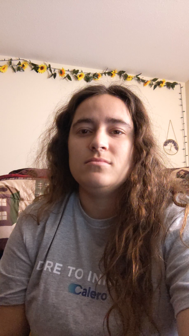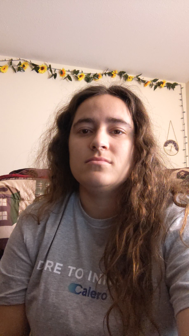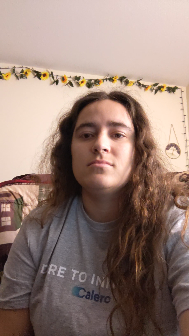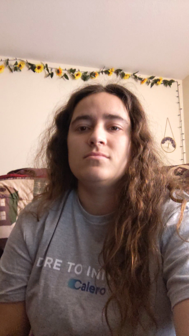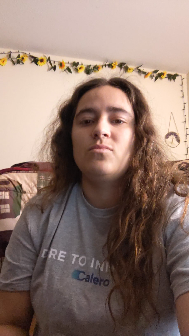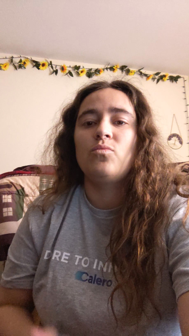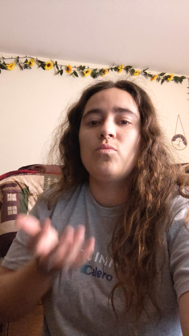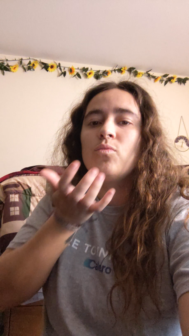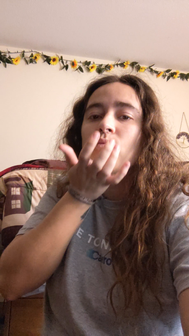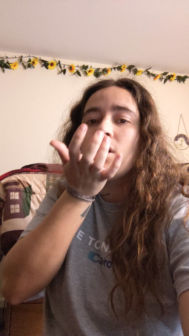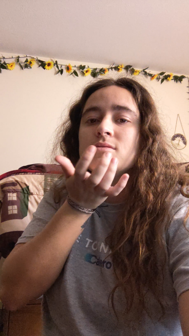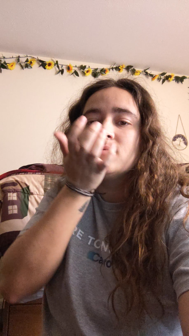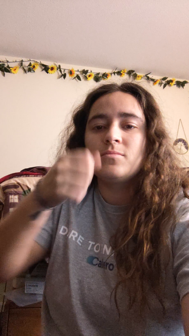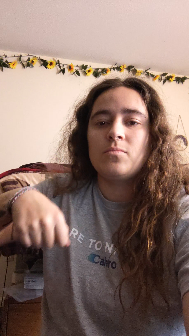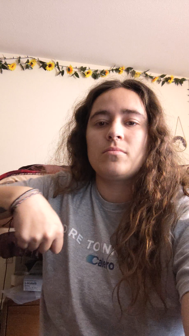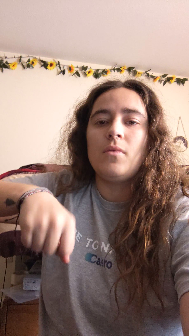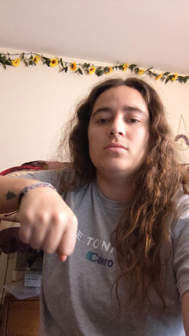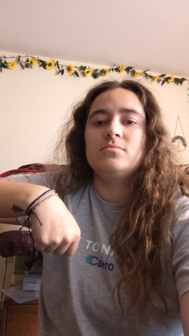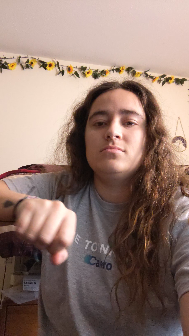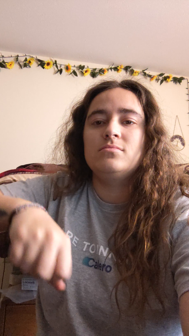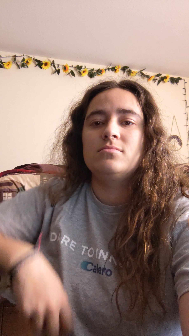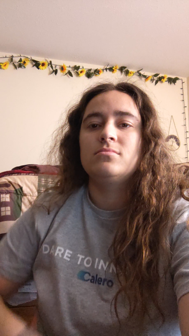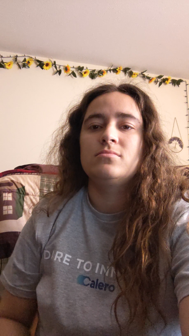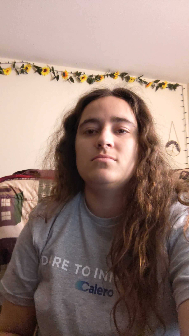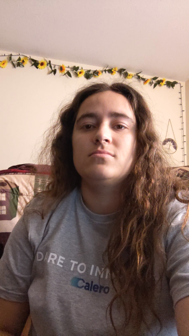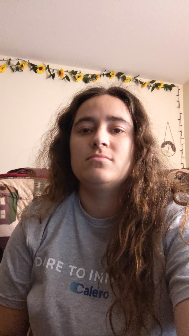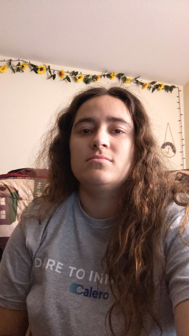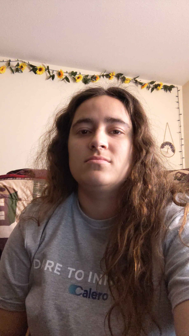lawn mower